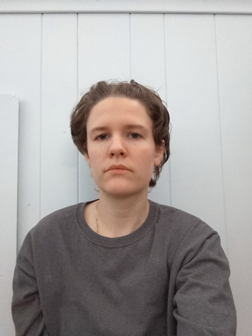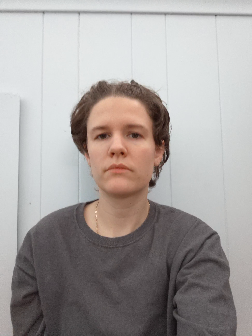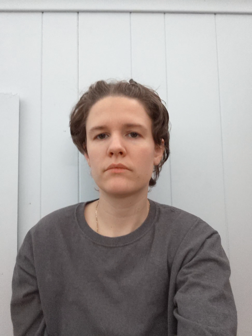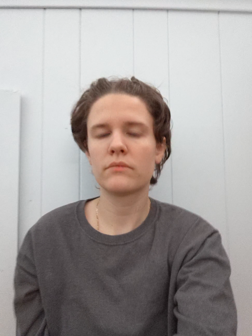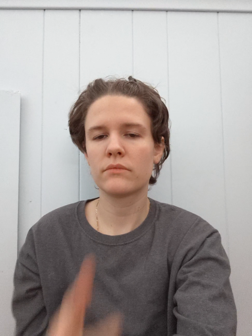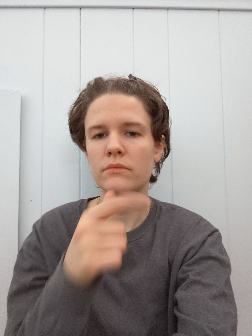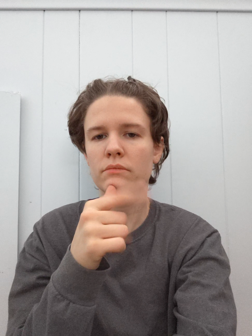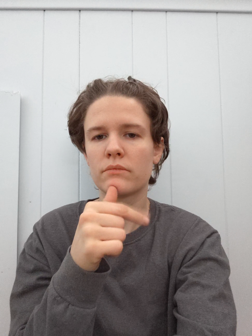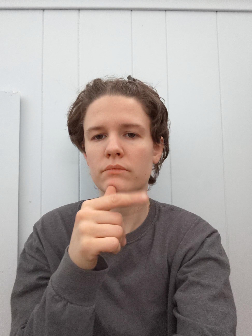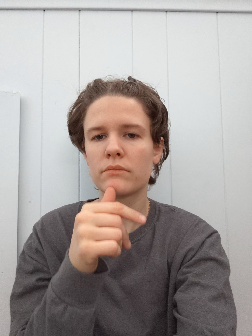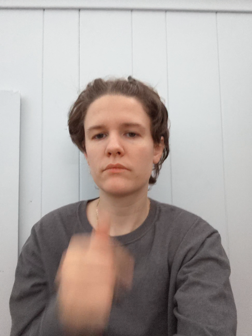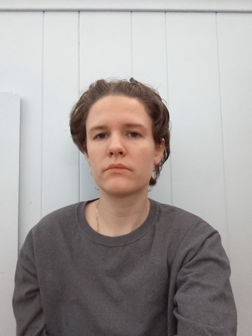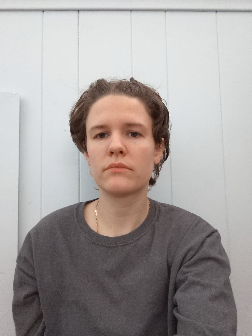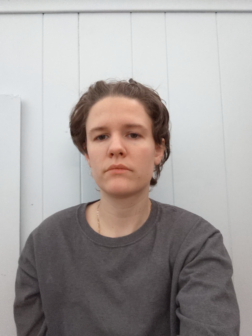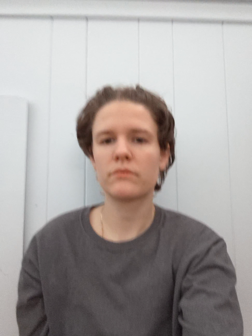who